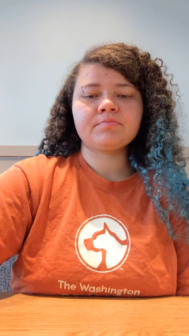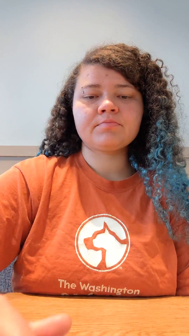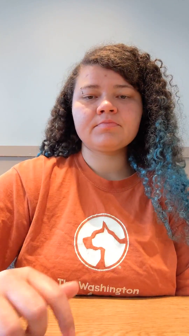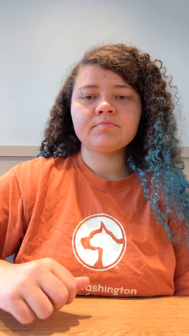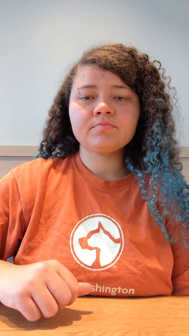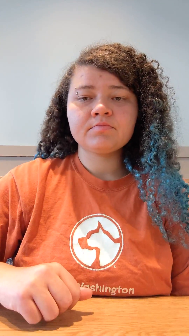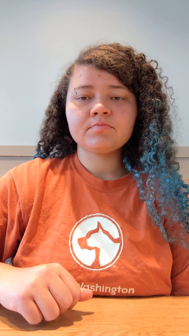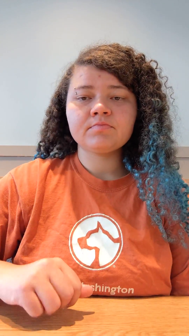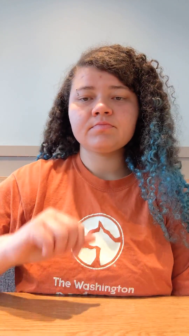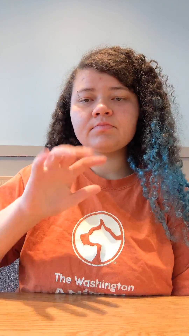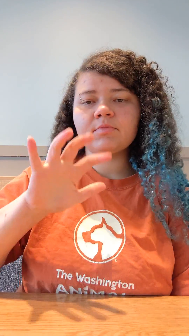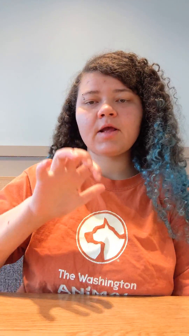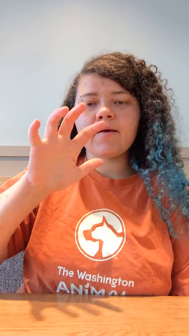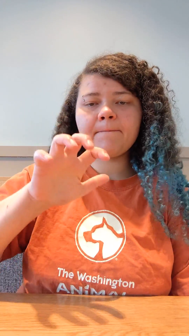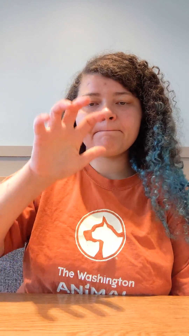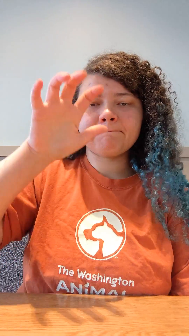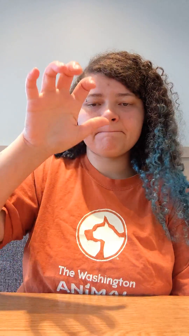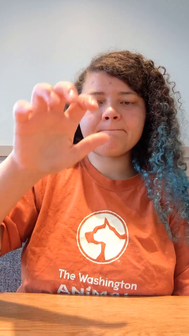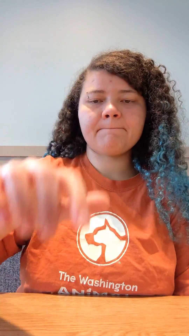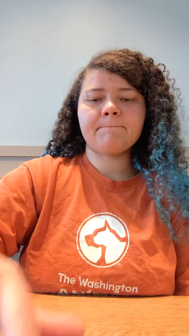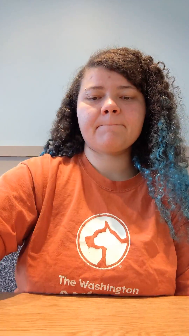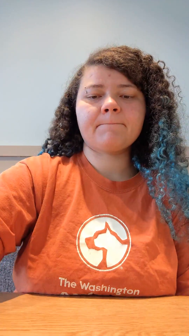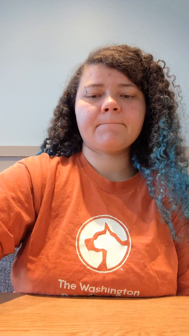climb